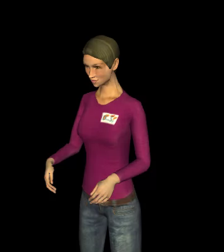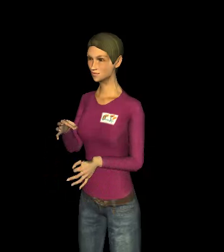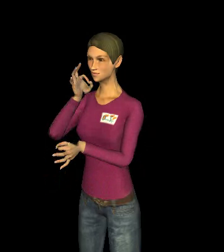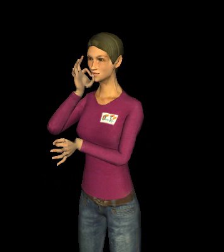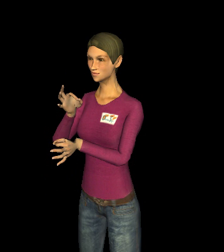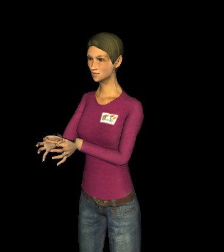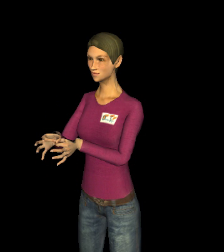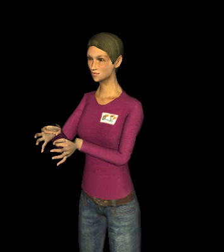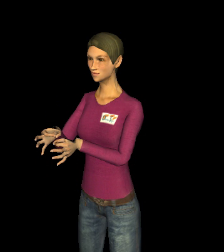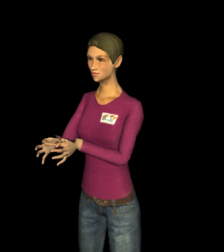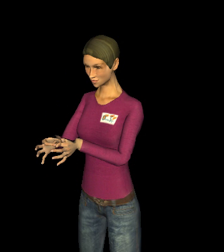حبة عنب